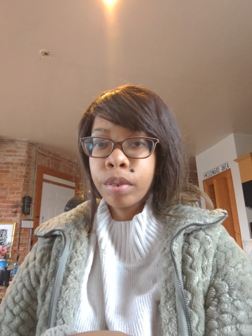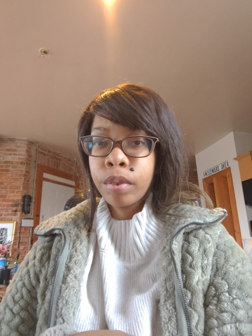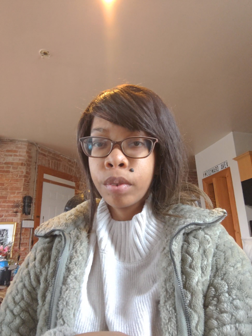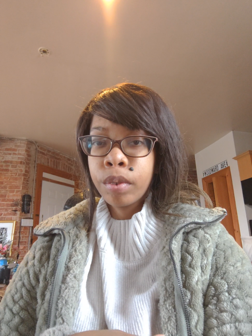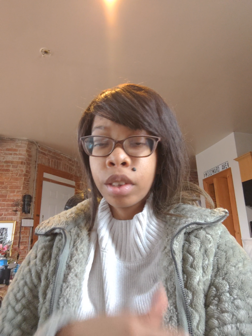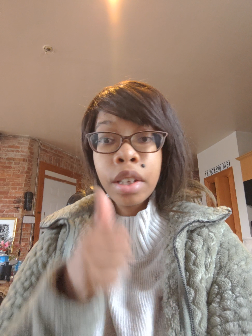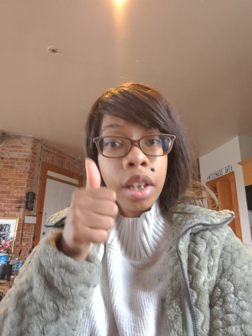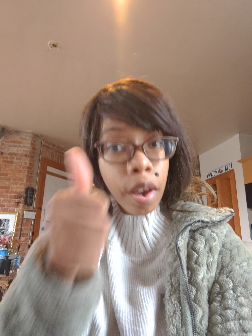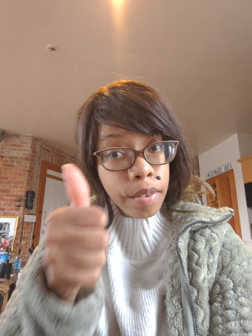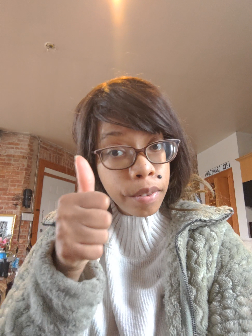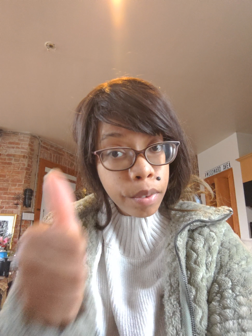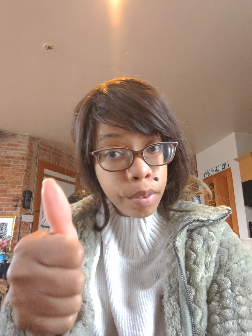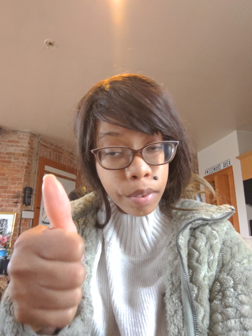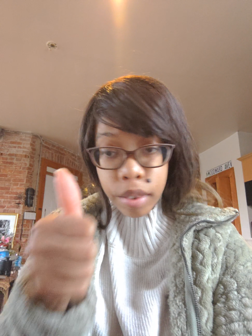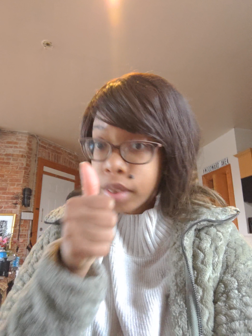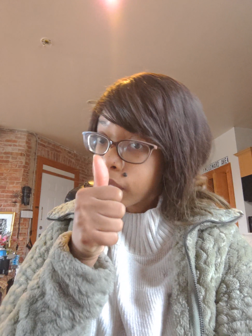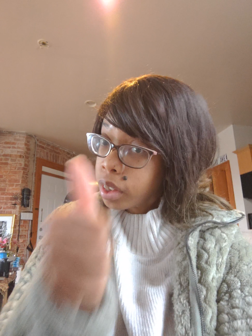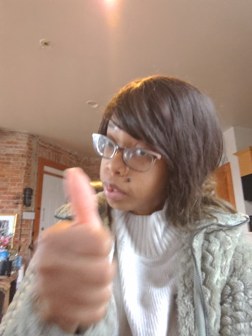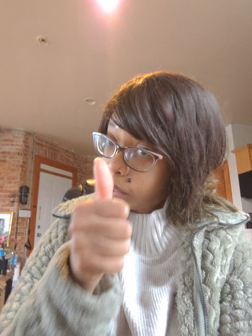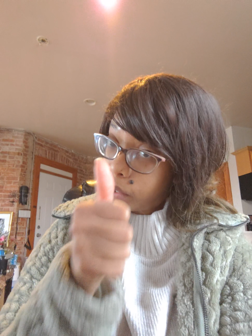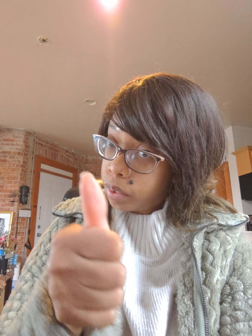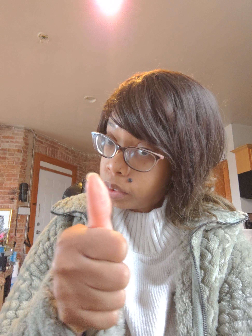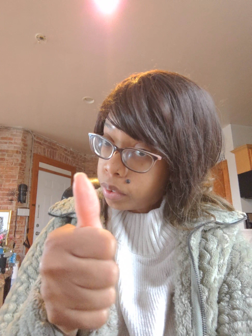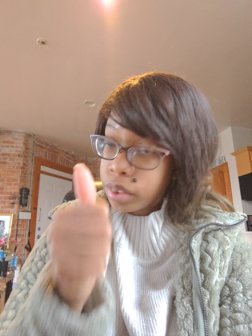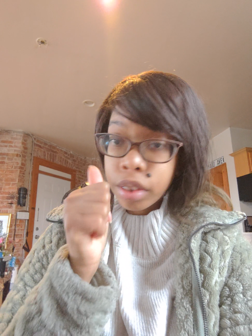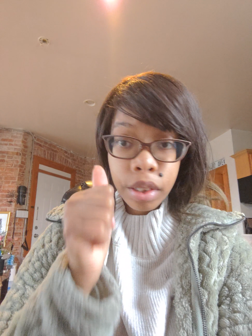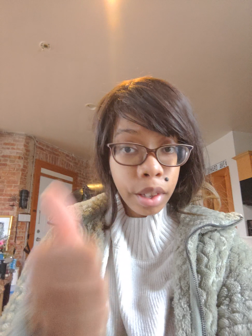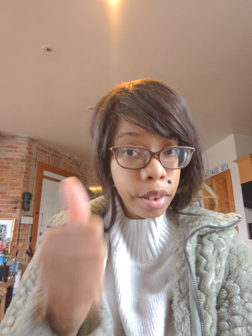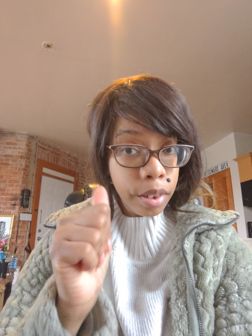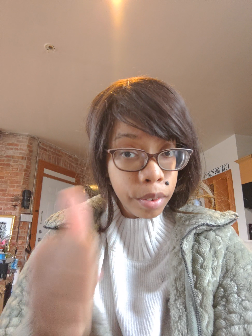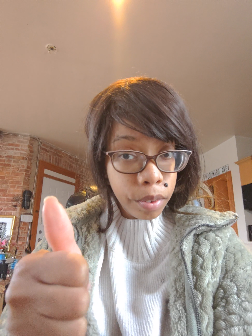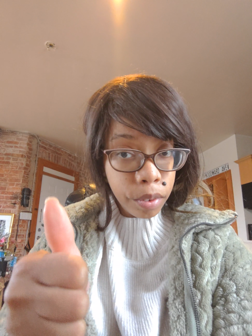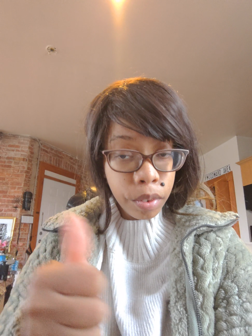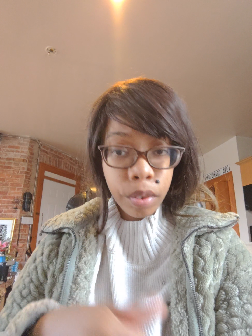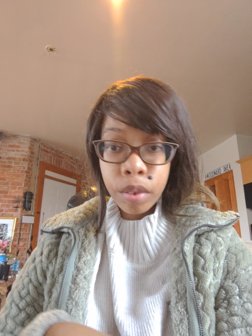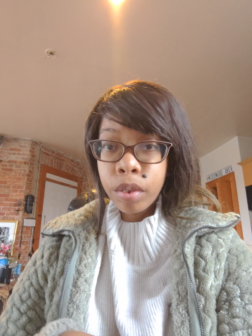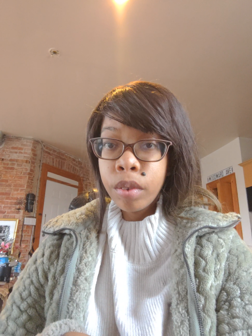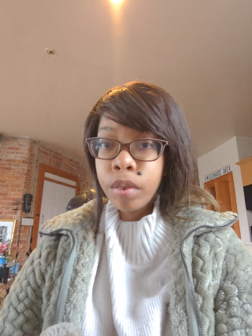yourself